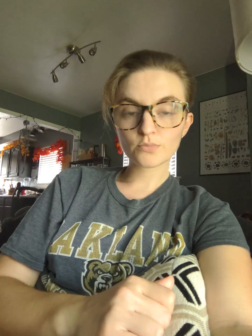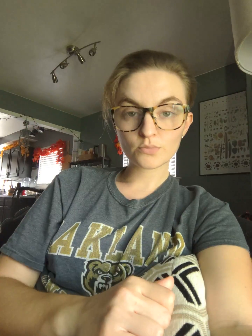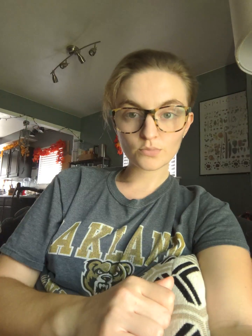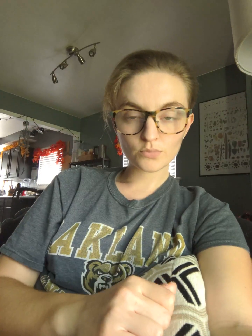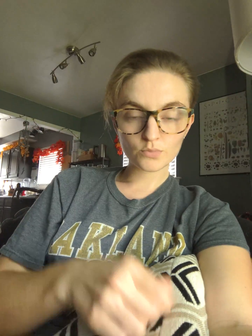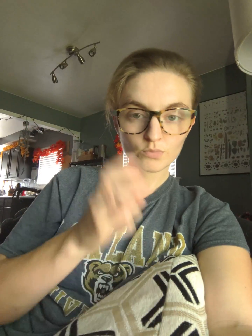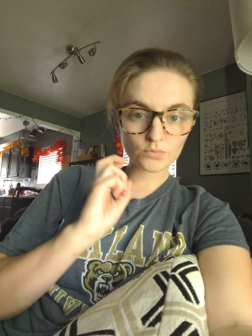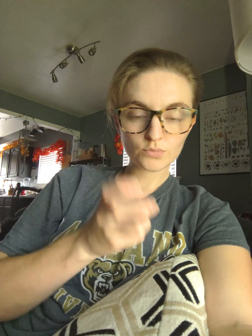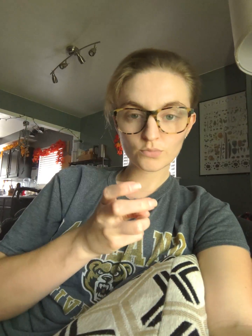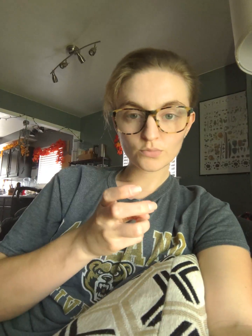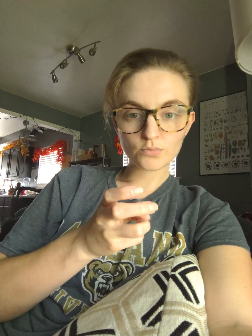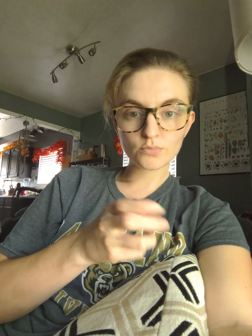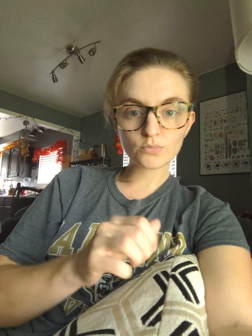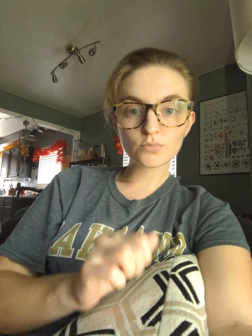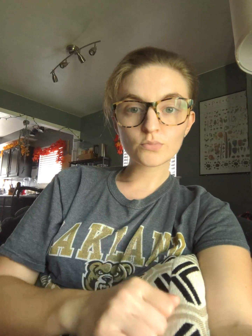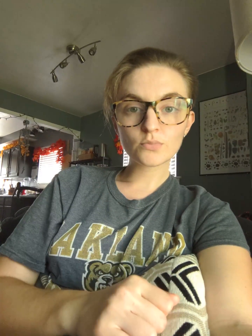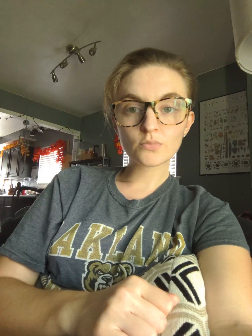hard